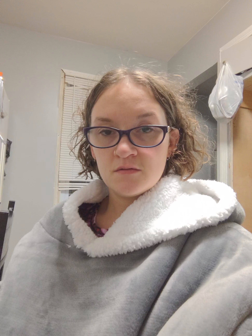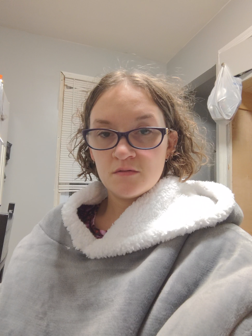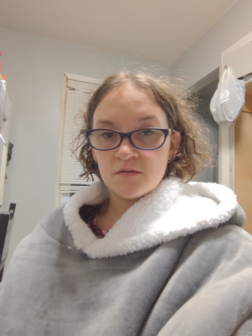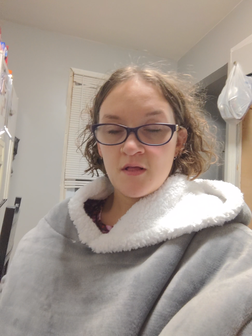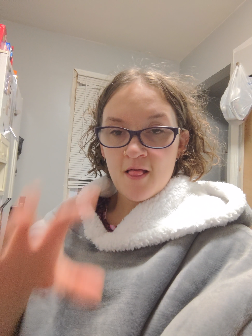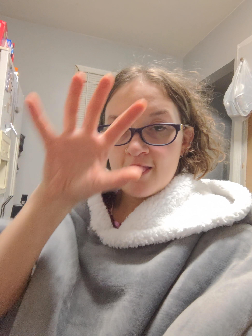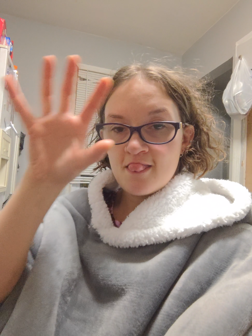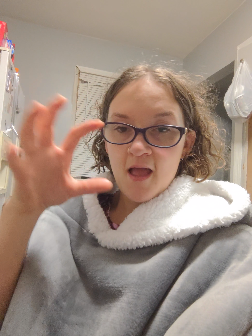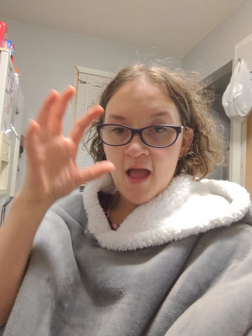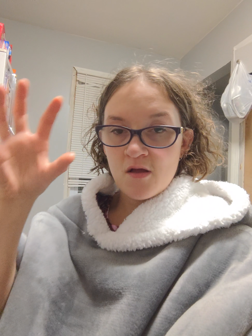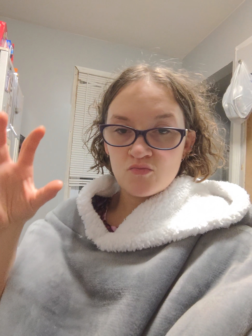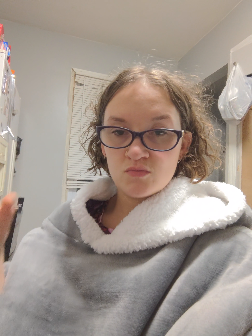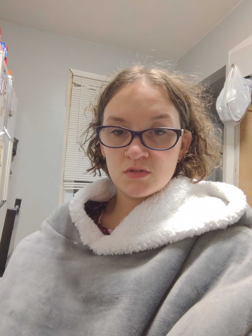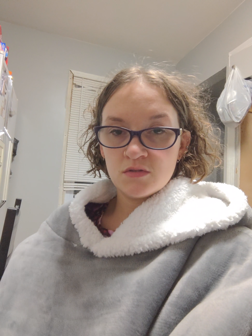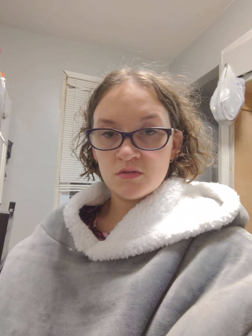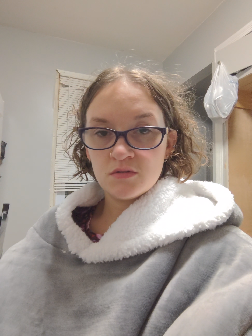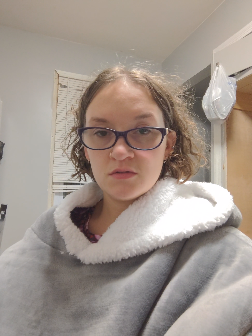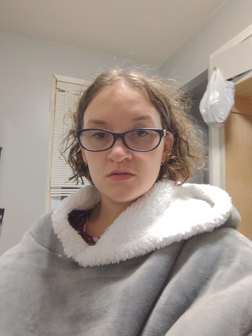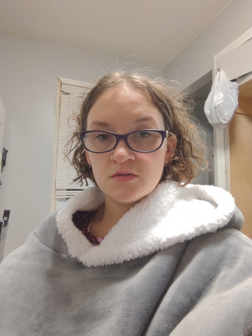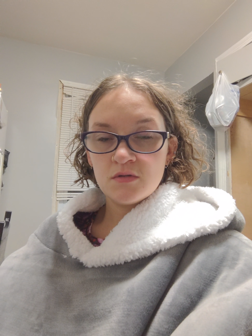cloud